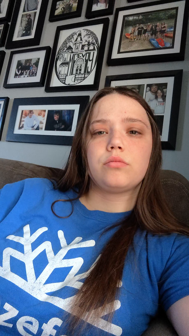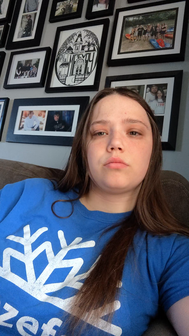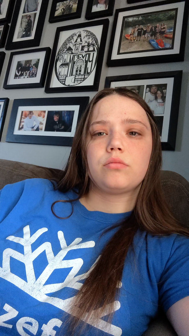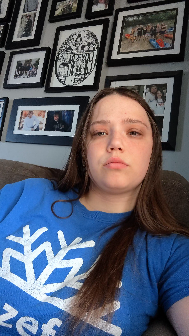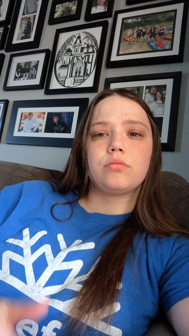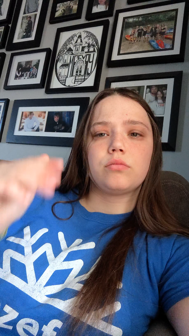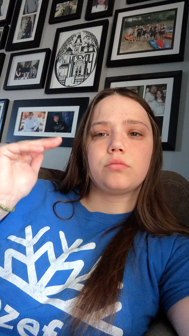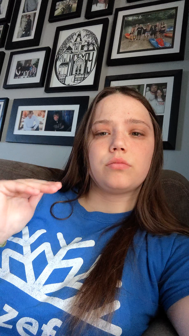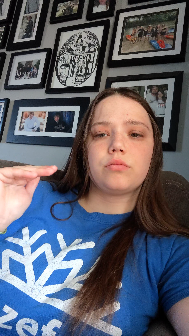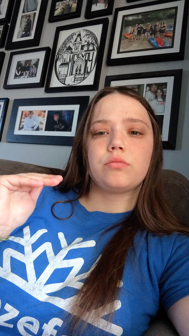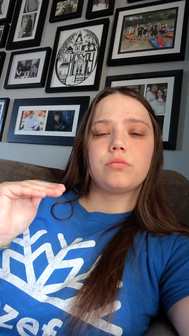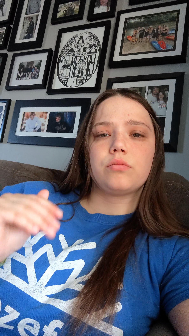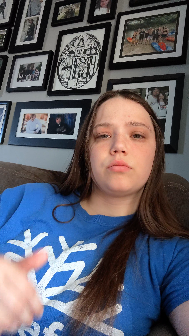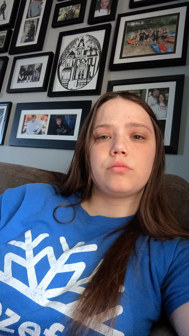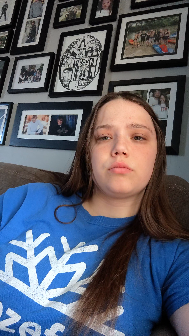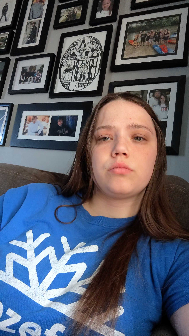little